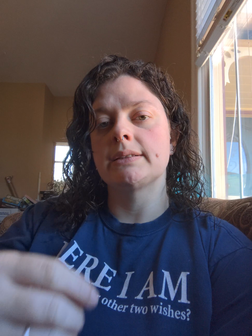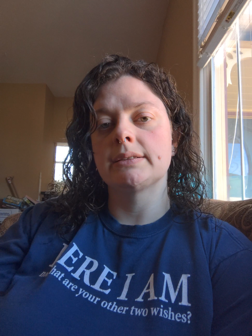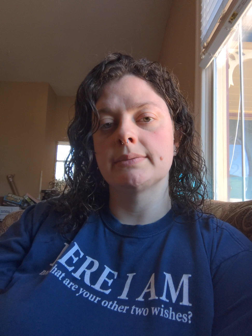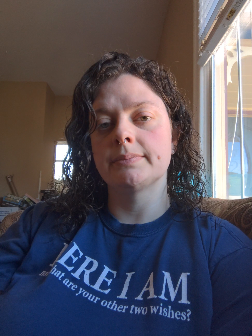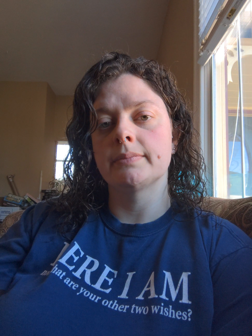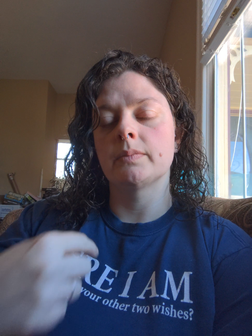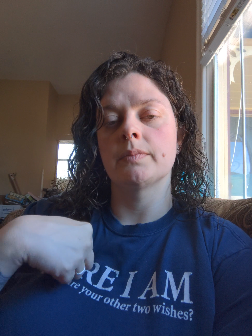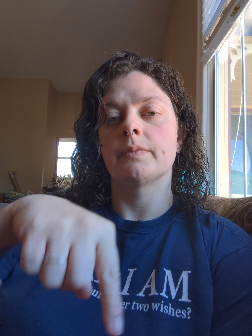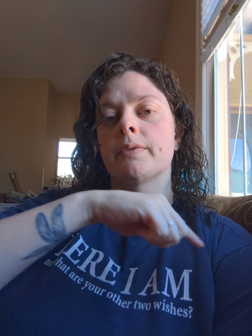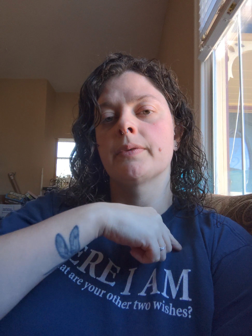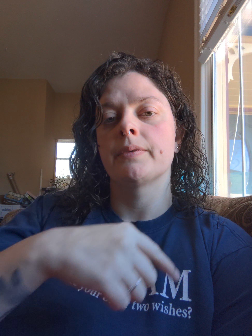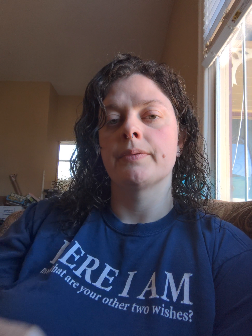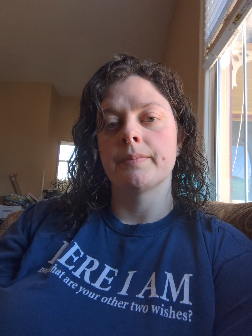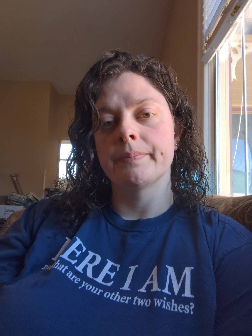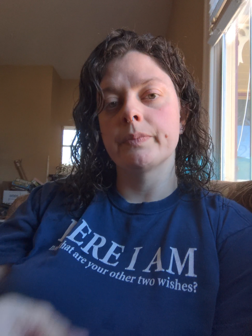we